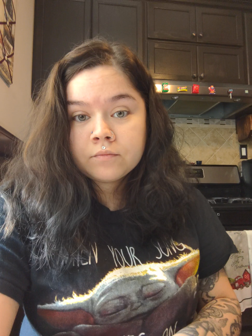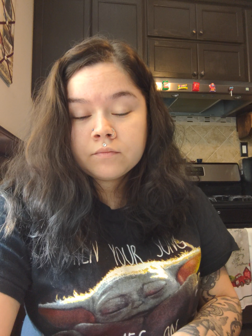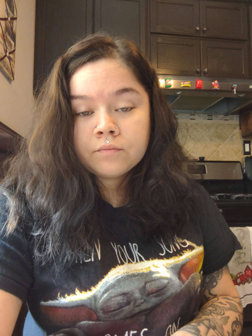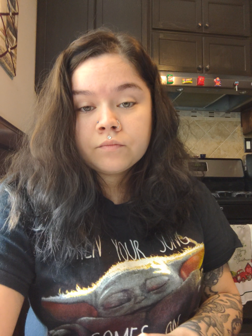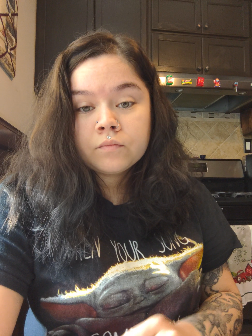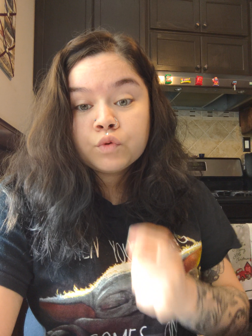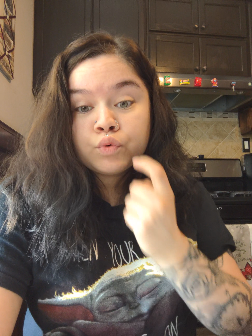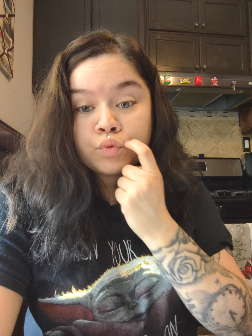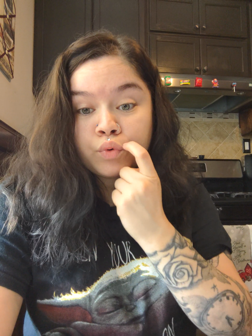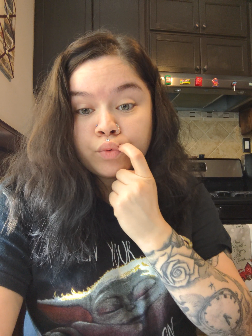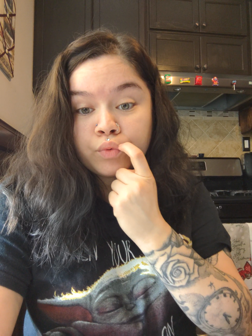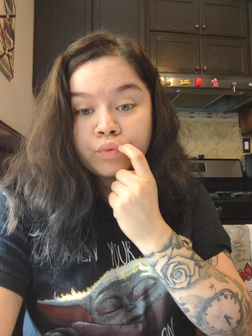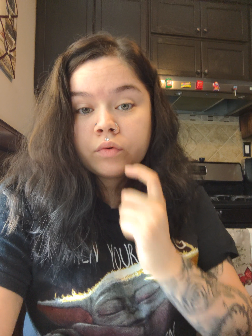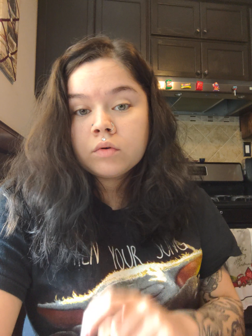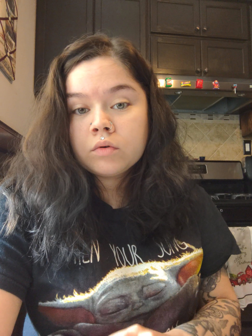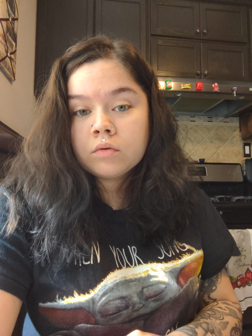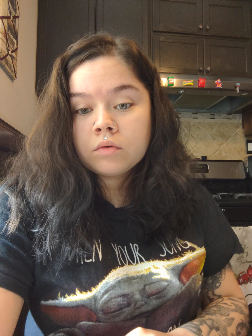tooth